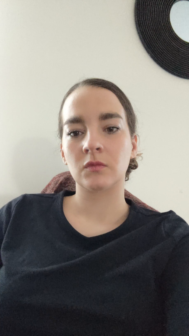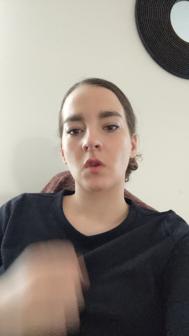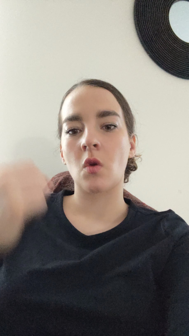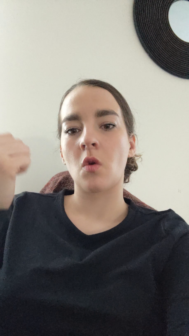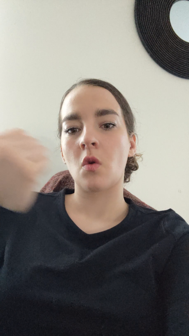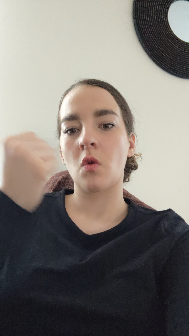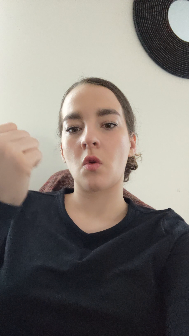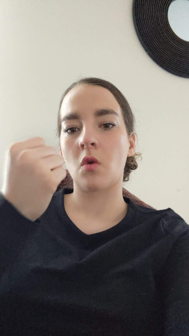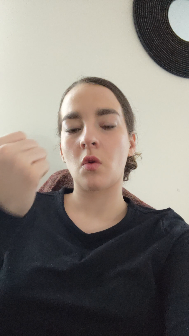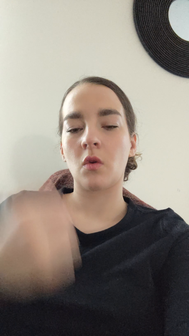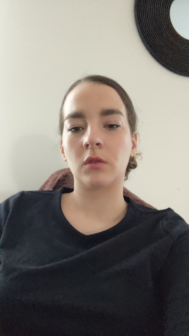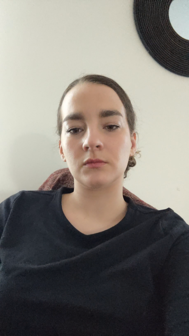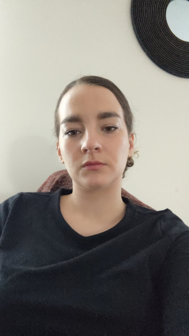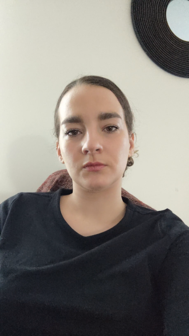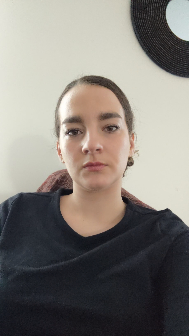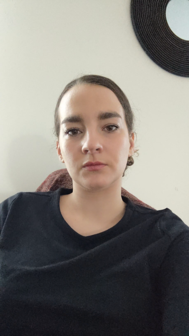hold